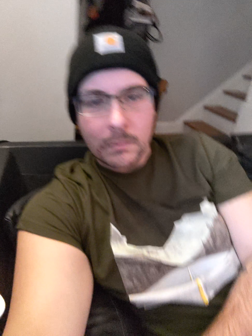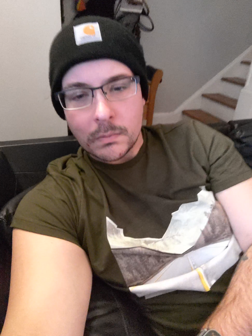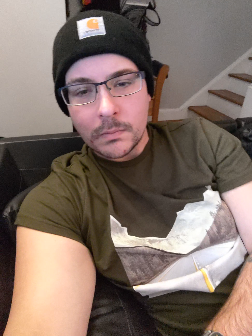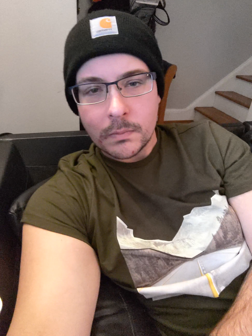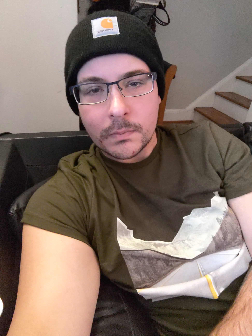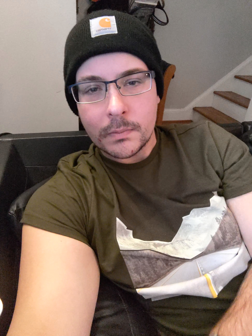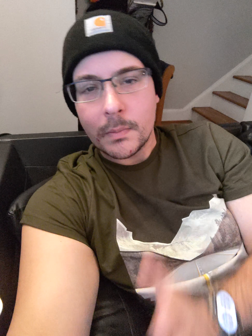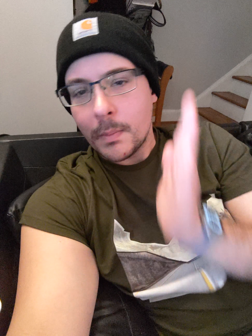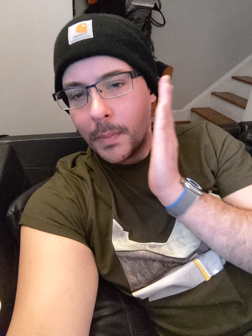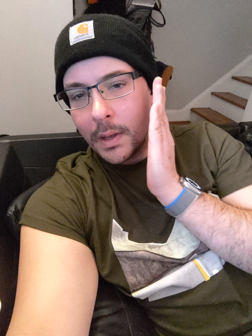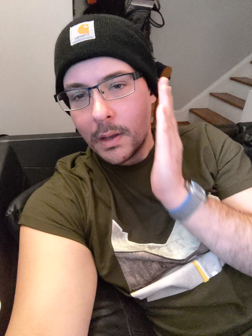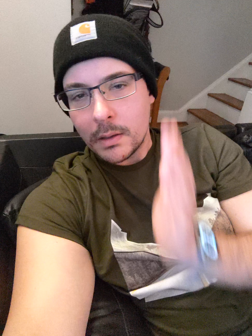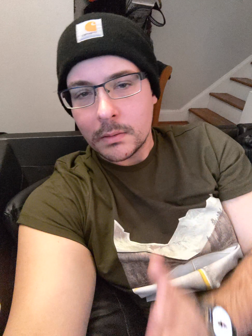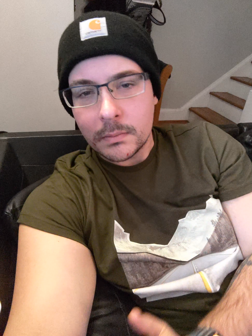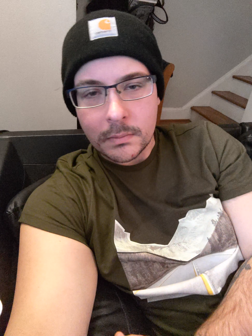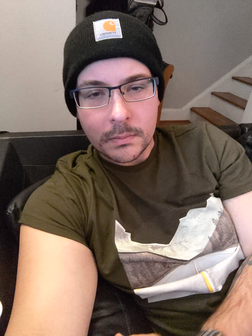bed